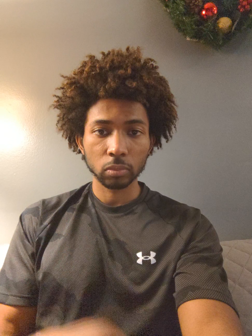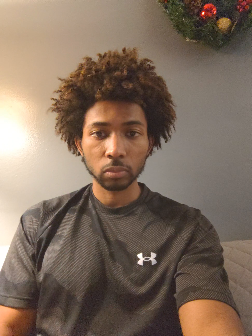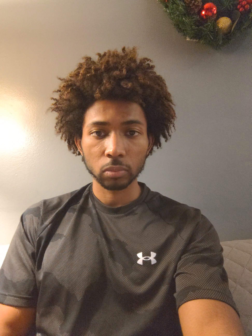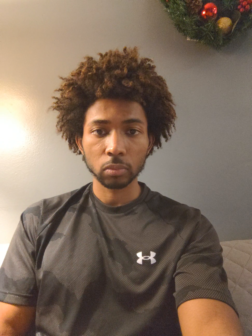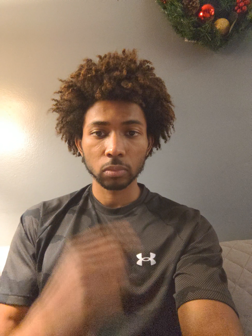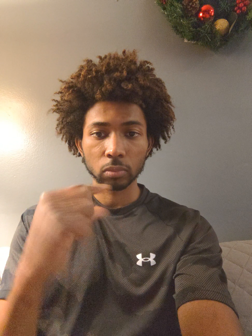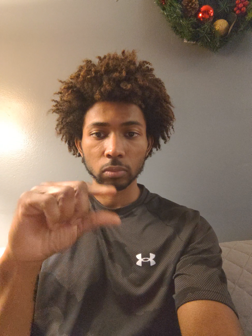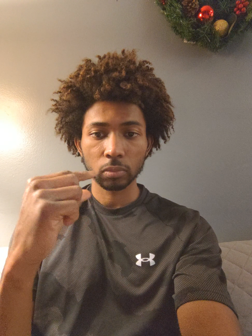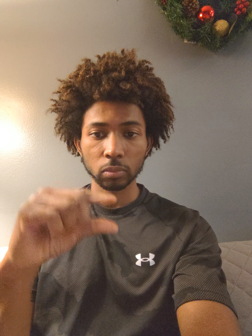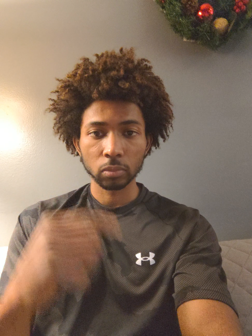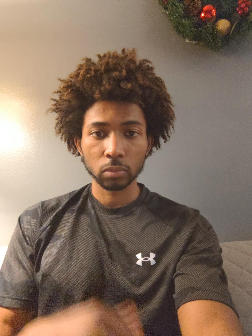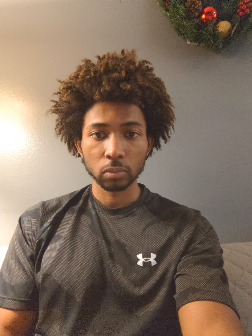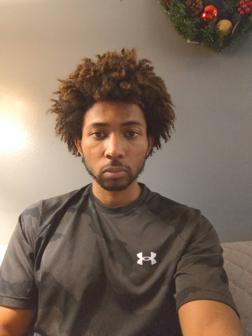green